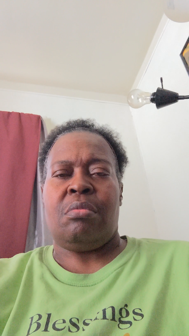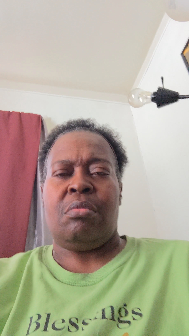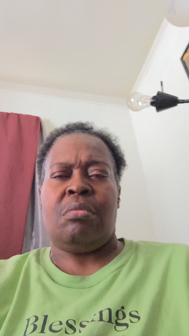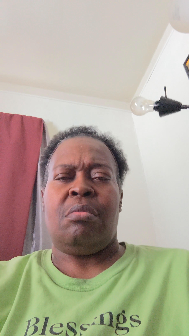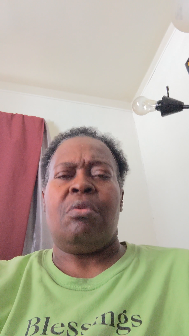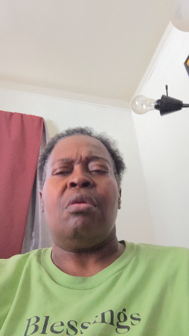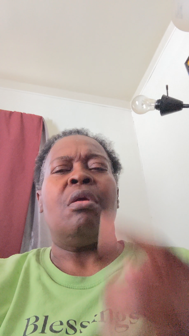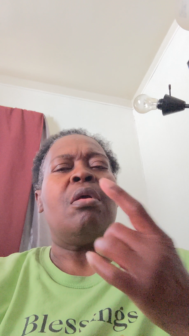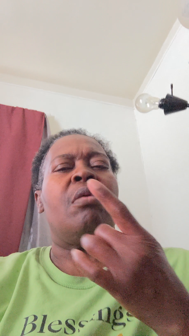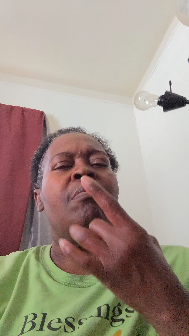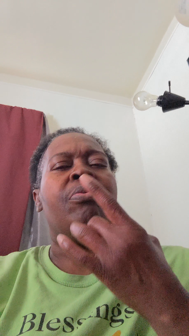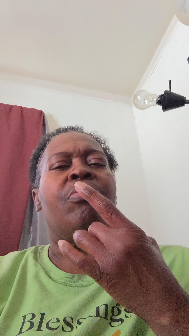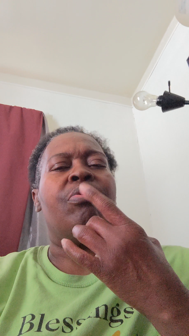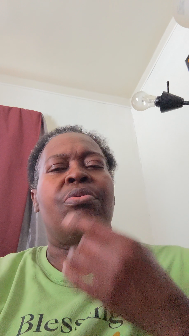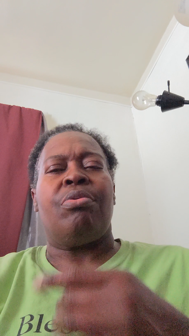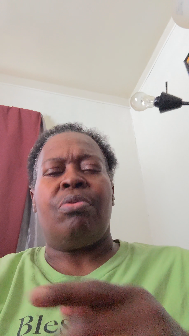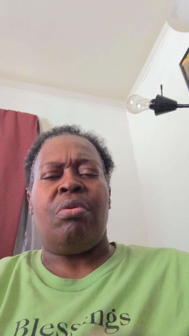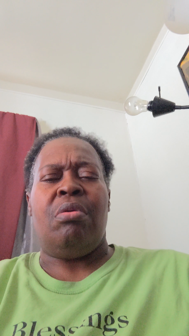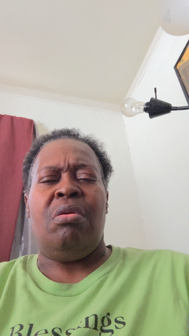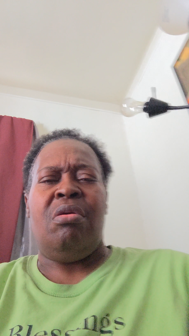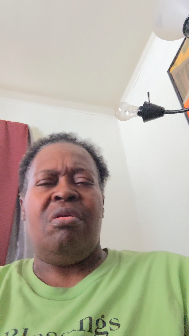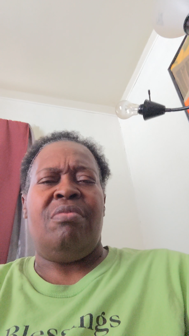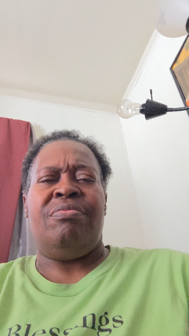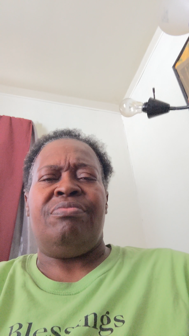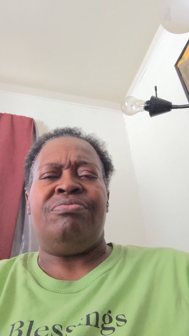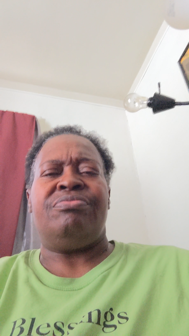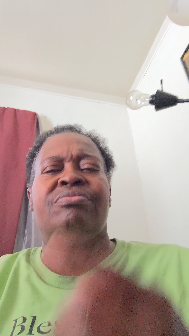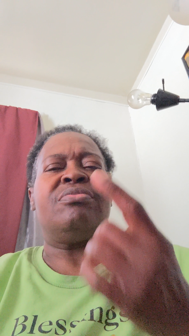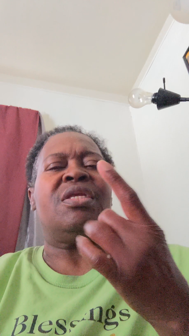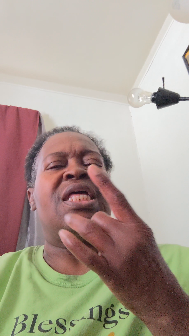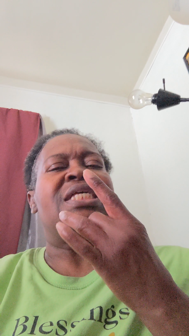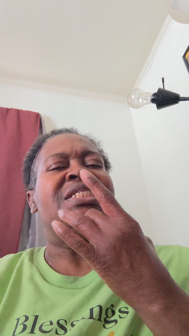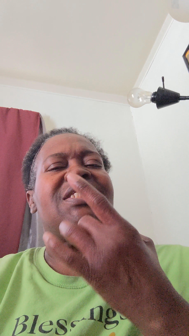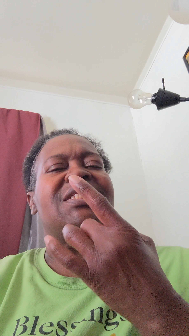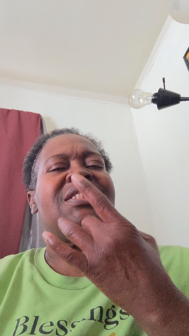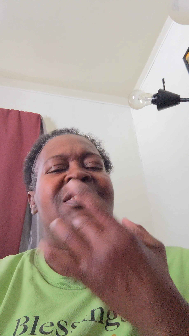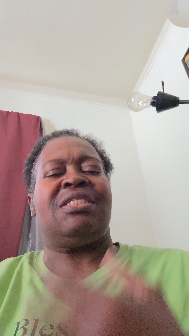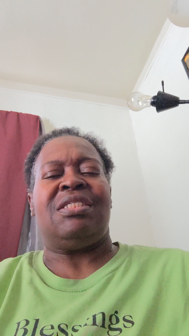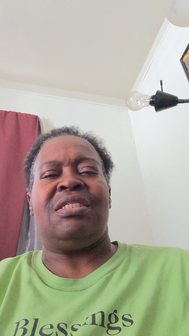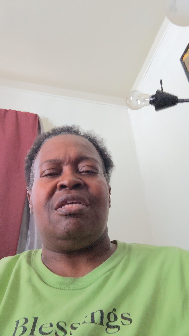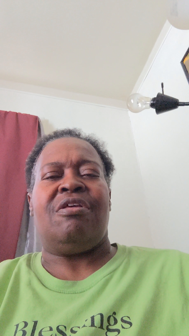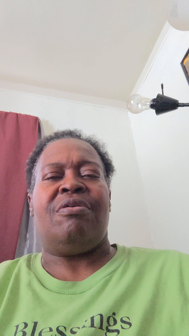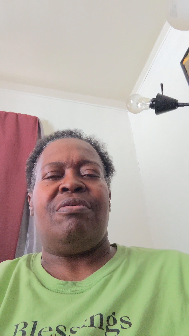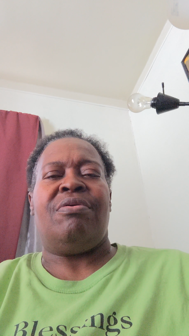light bulb